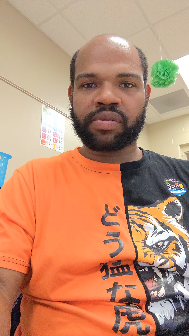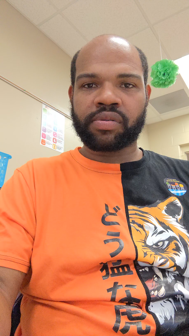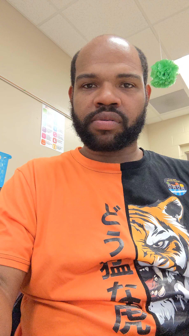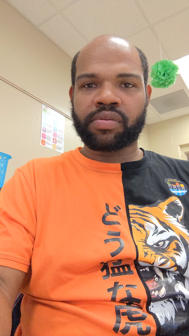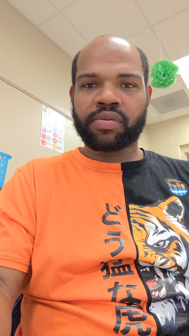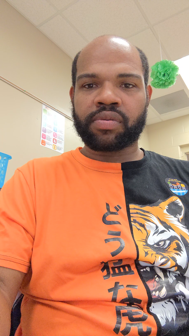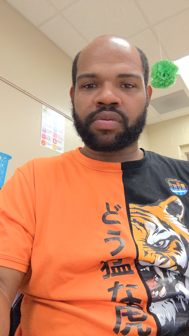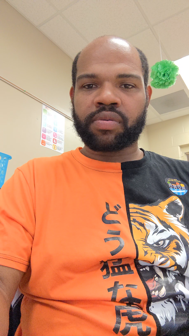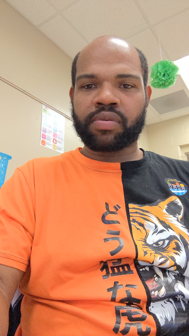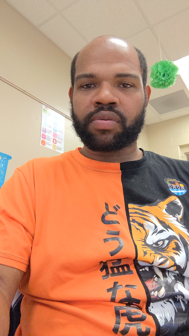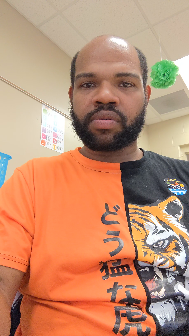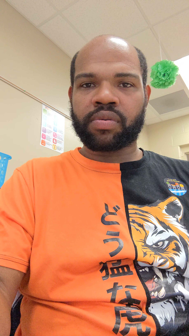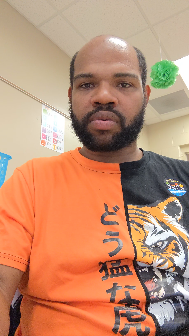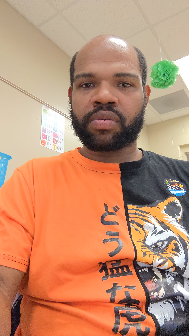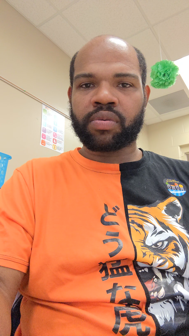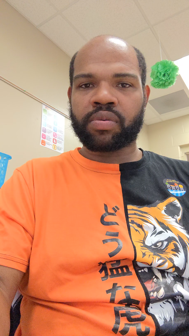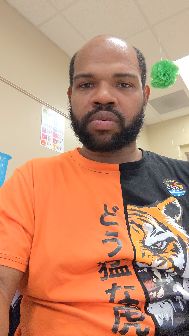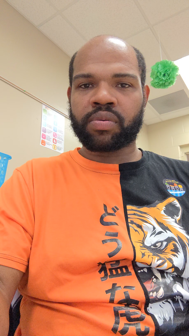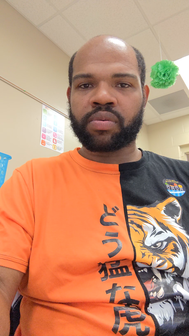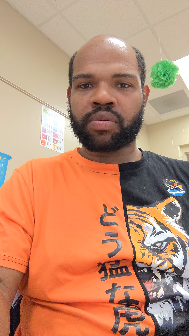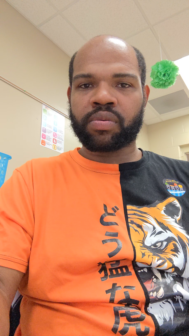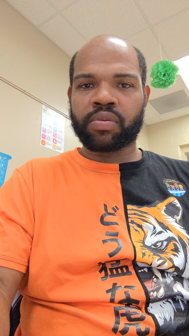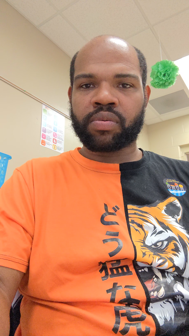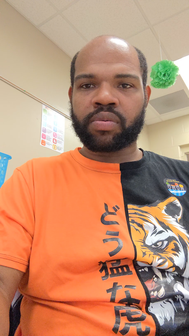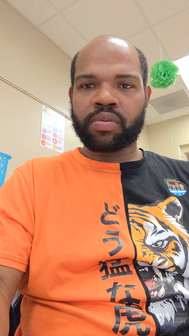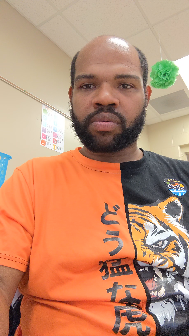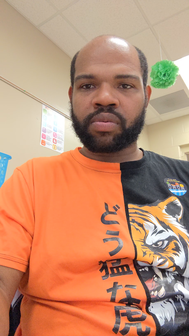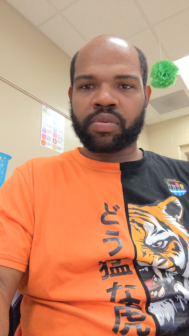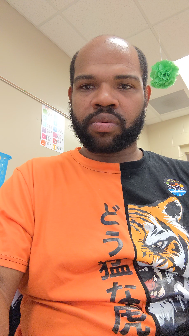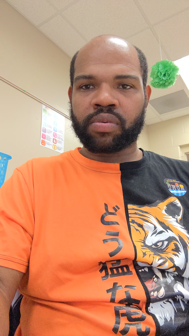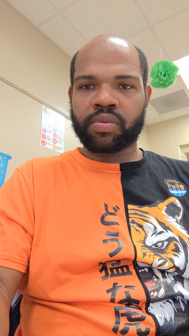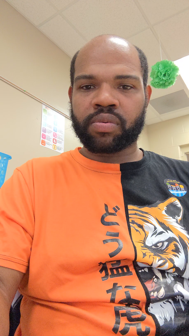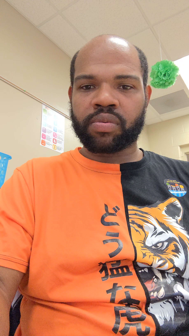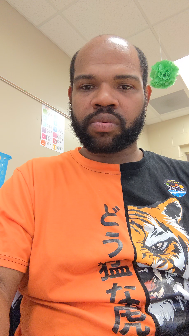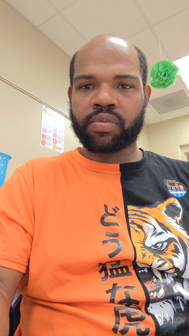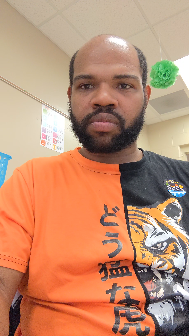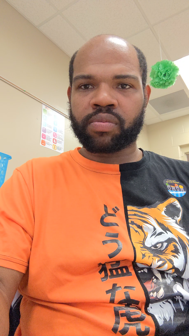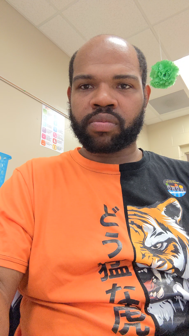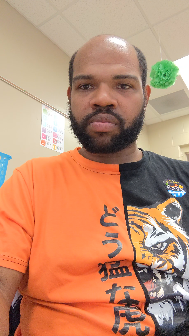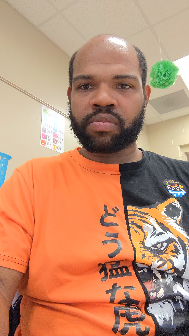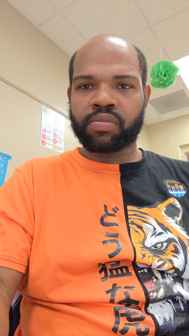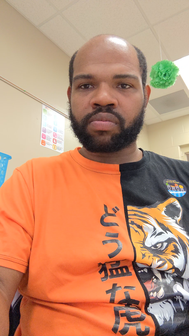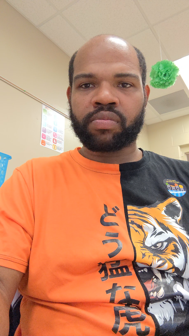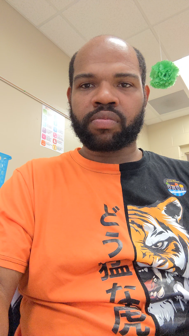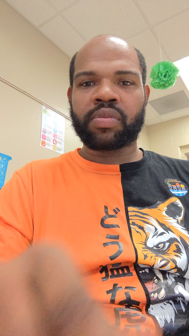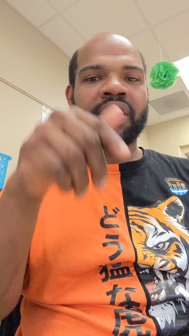night night